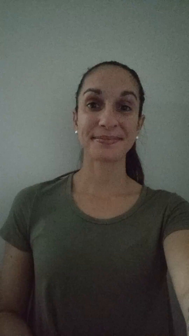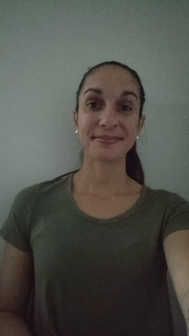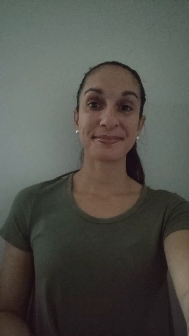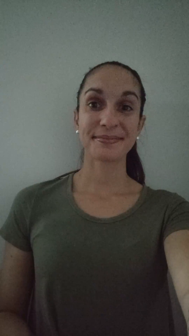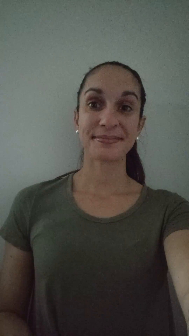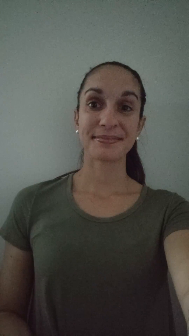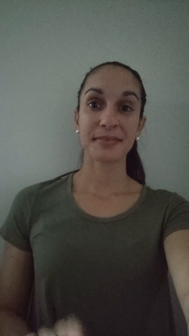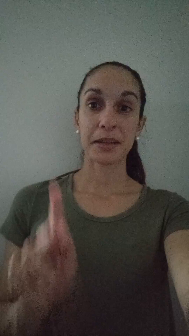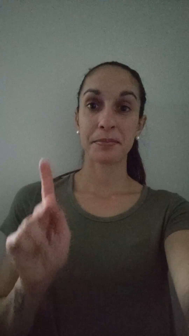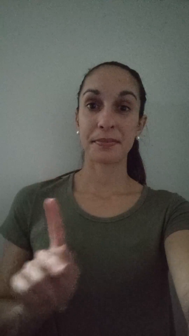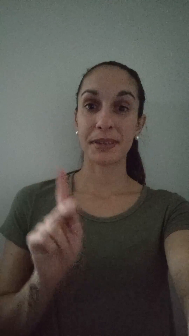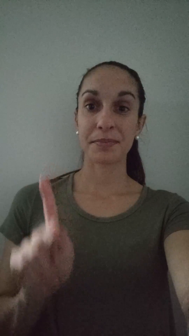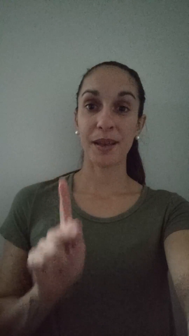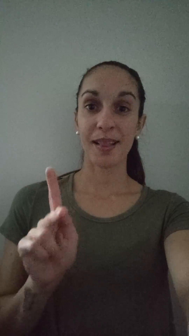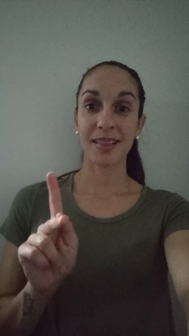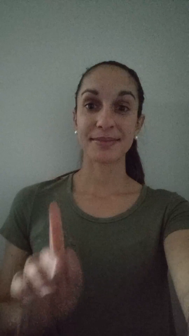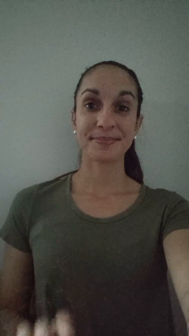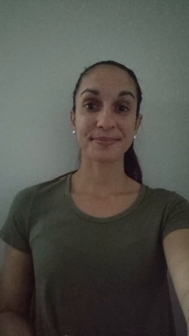people